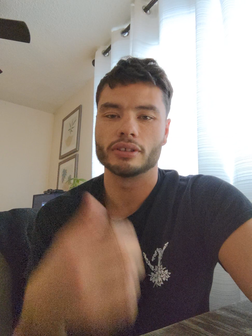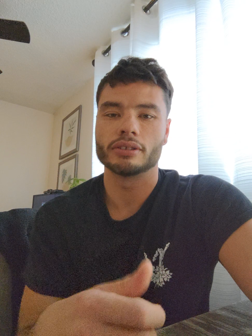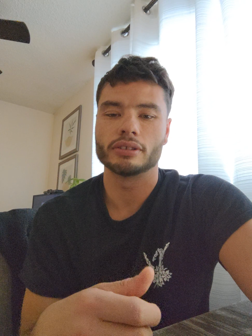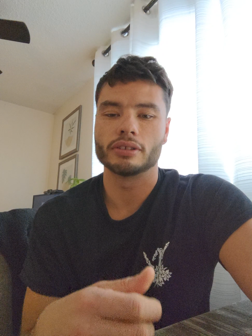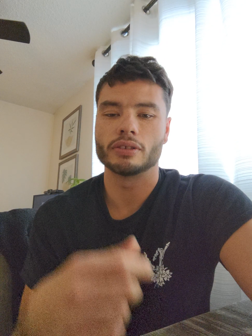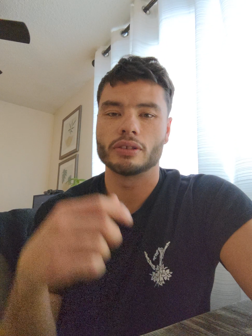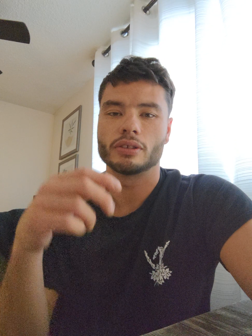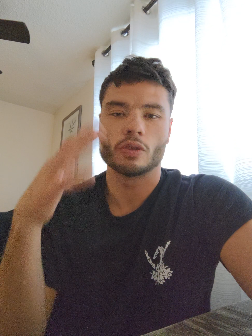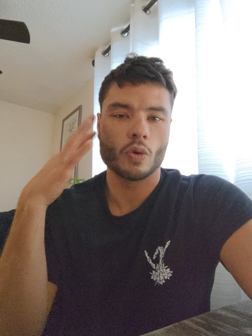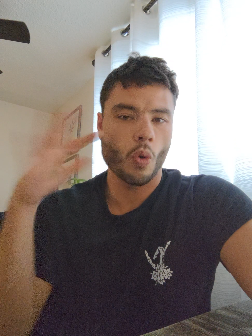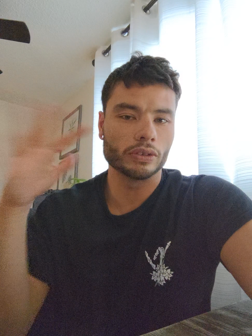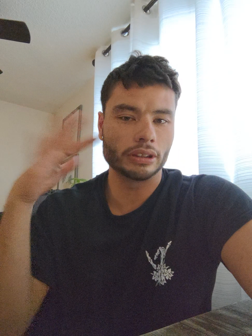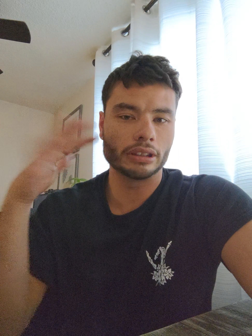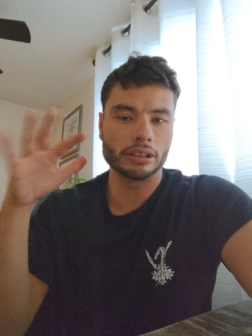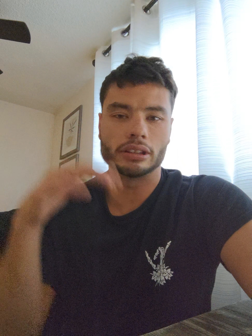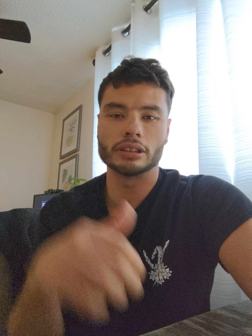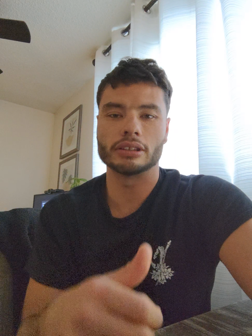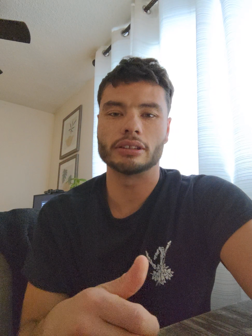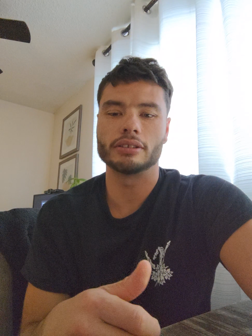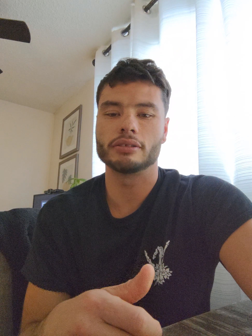noisy